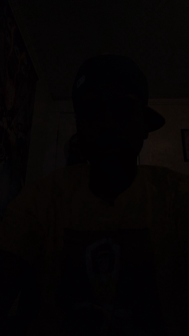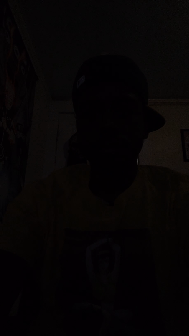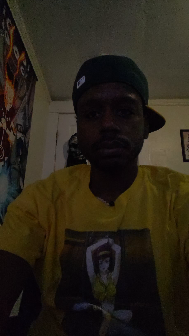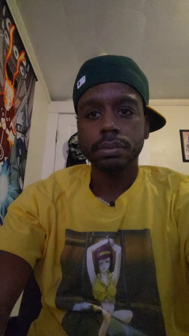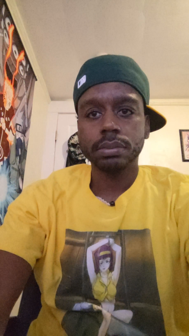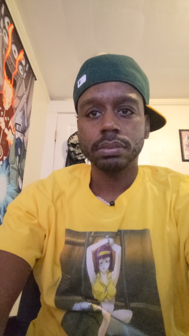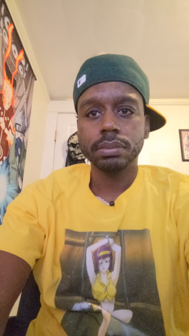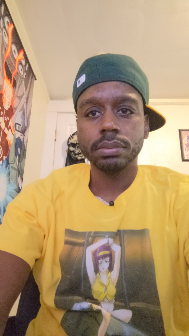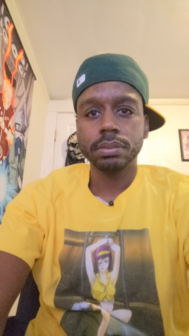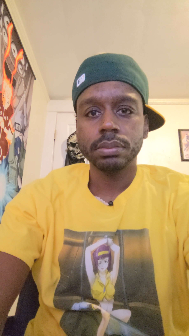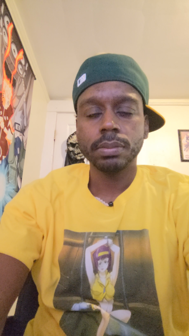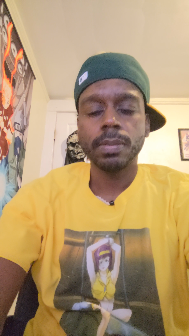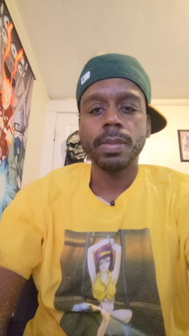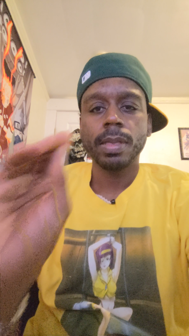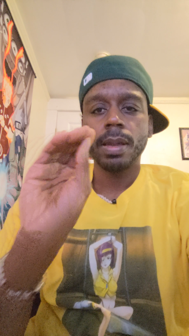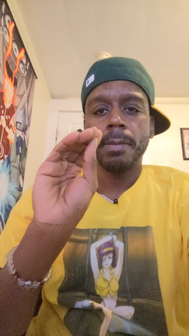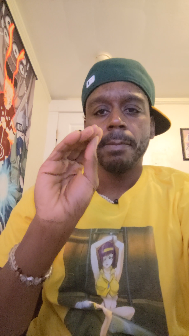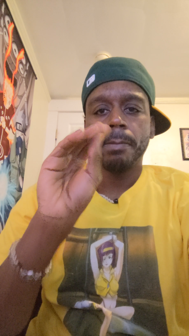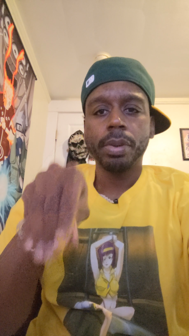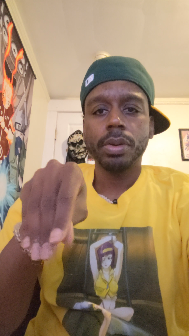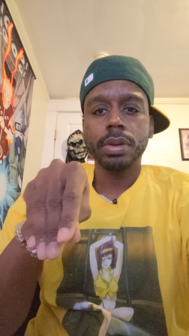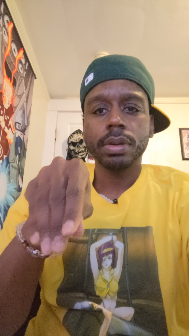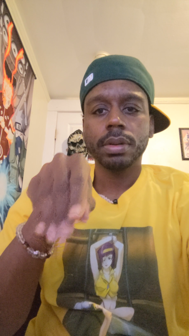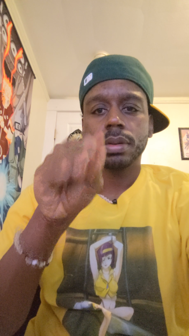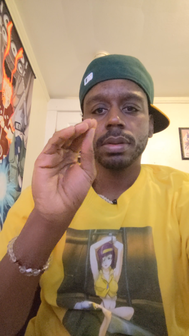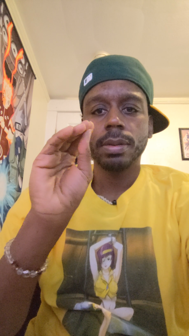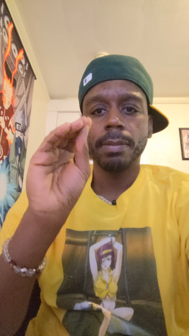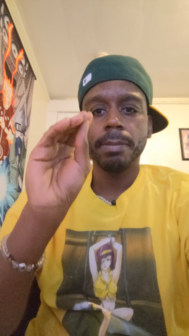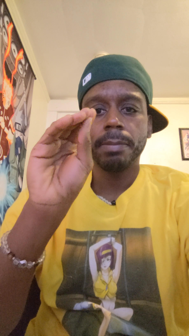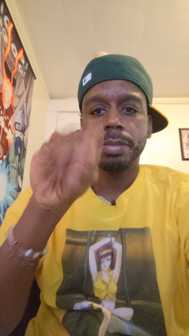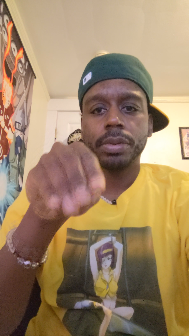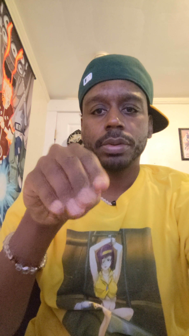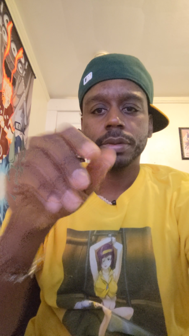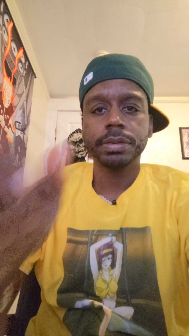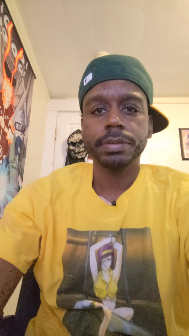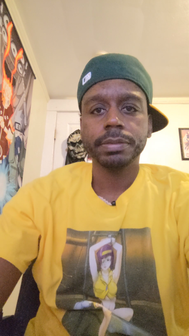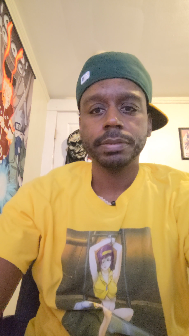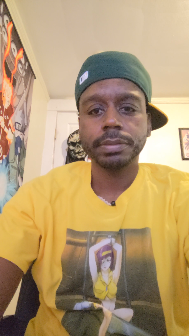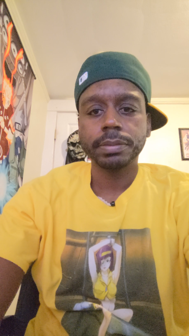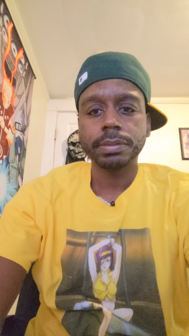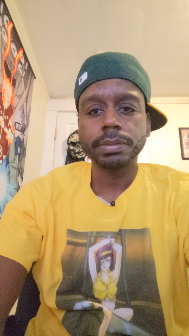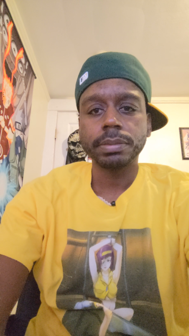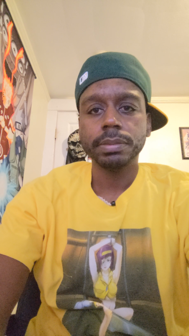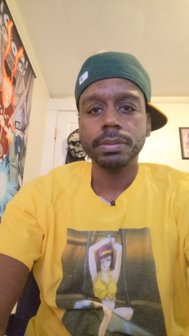put